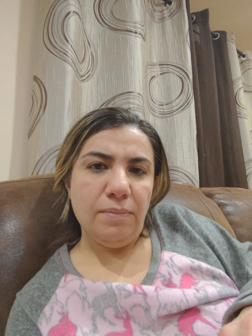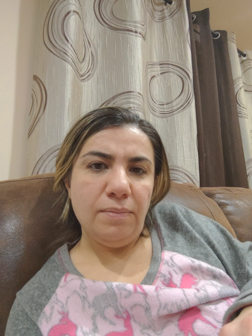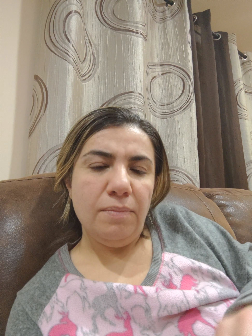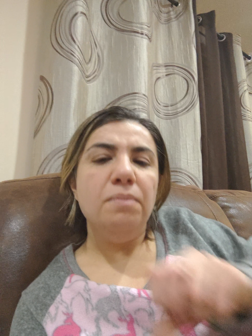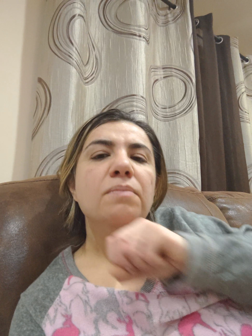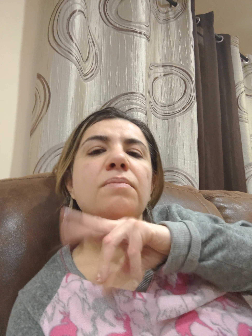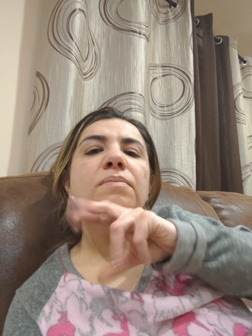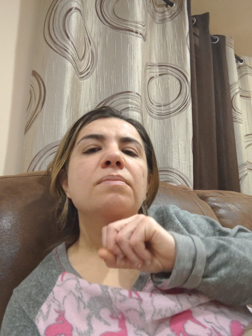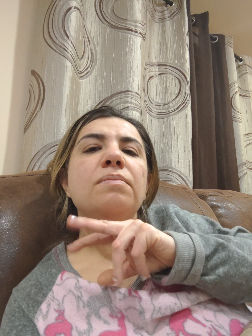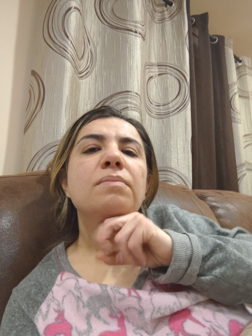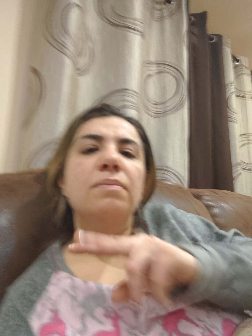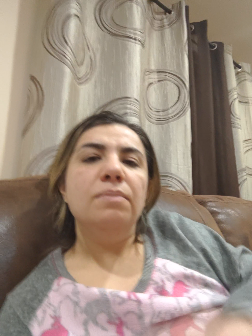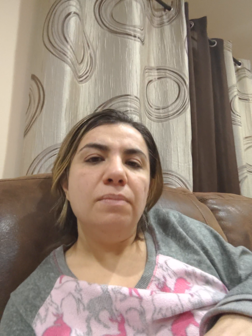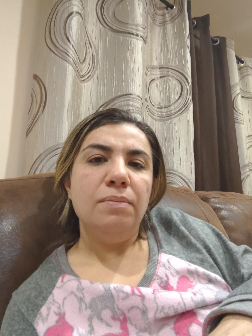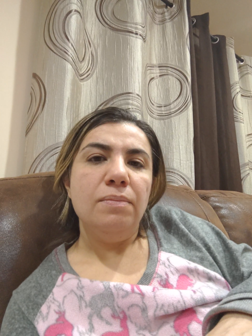frog